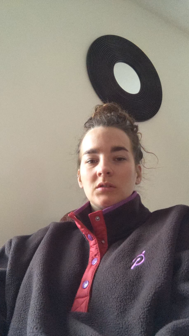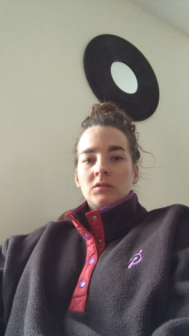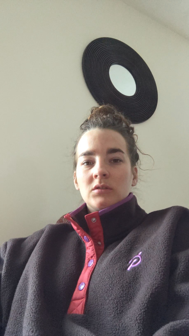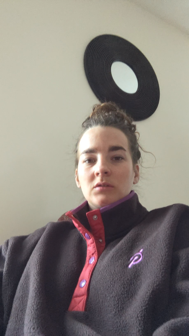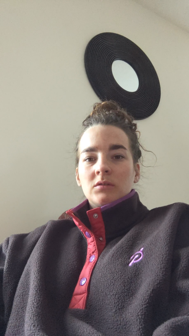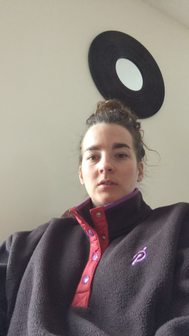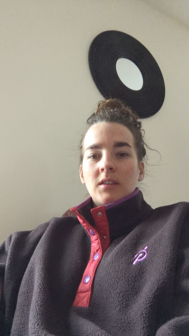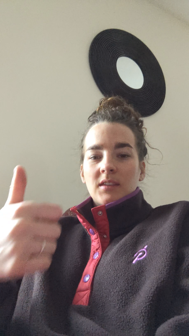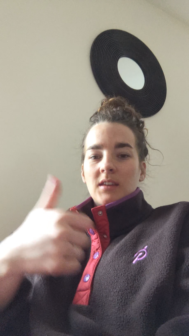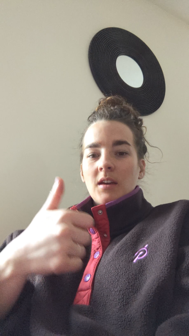game